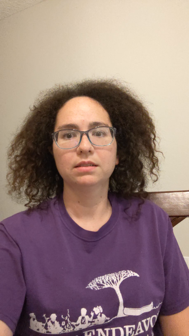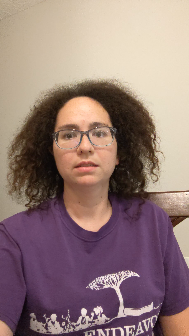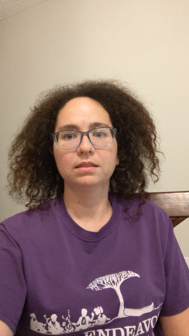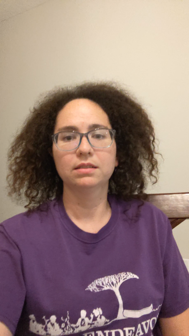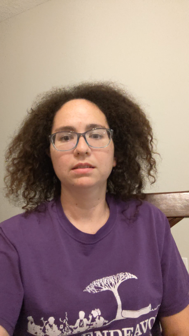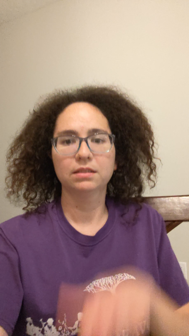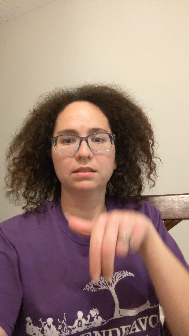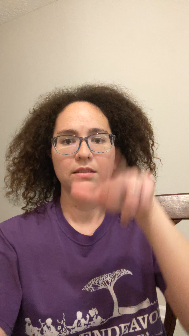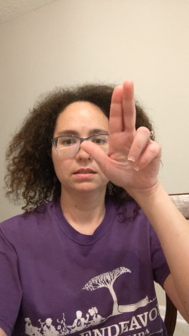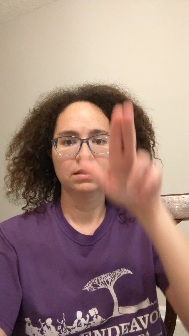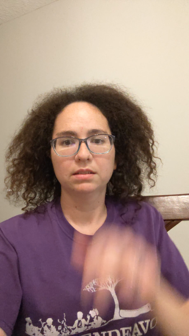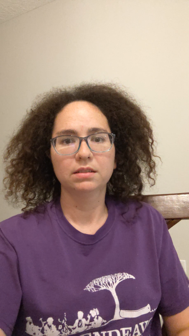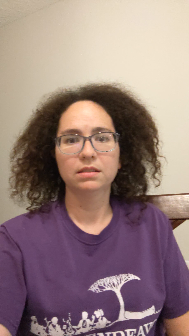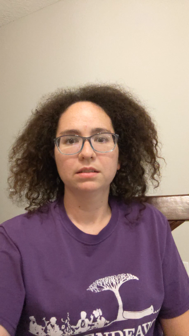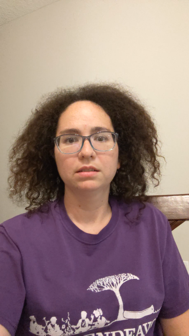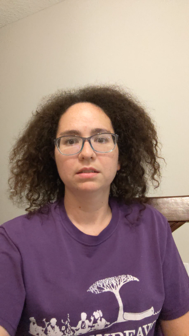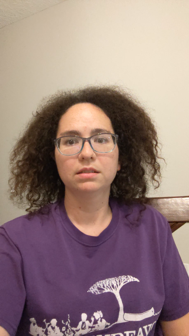lick